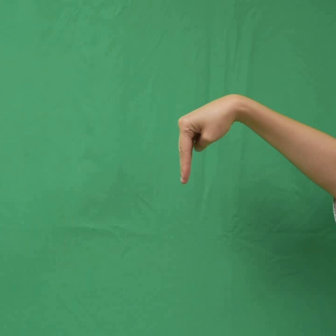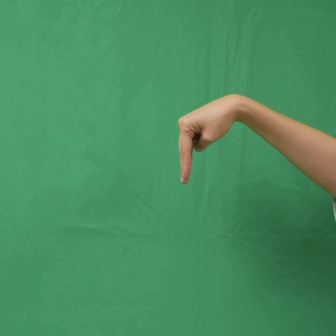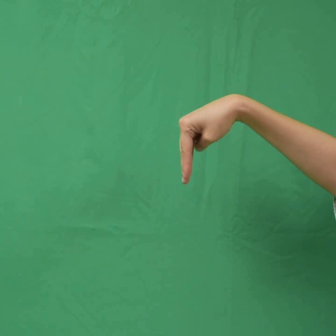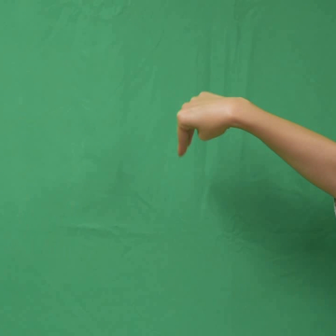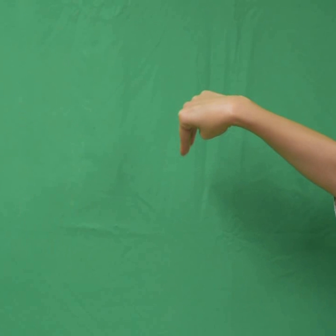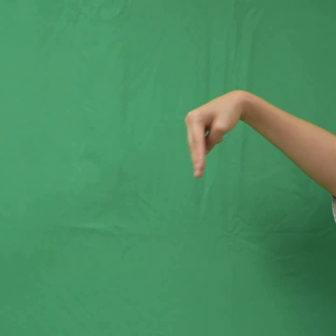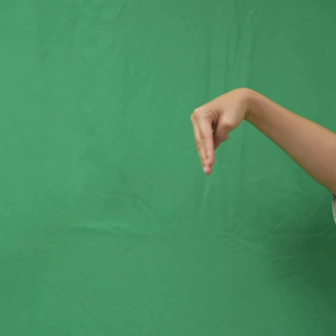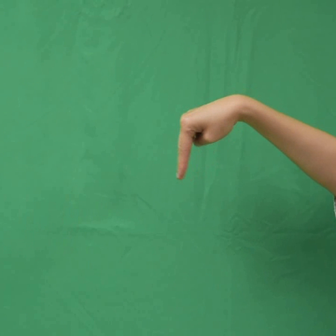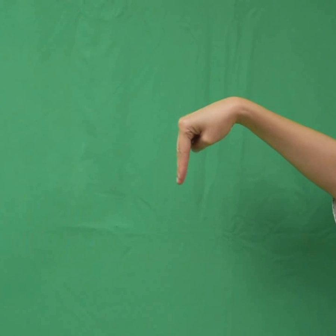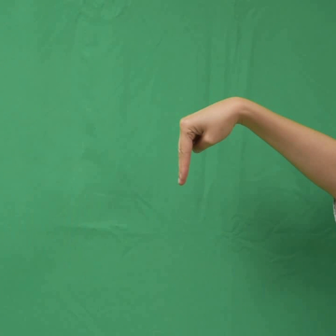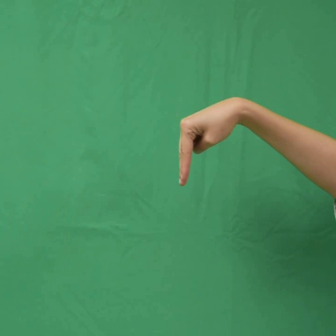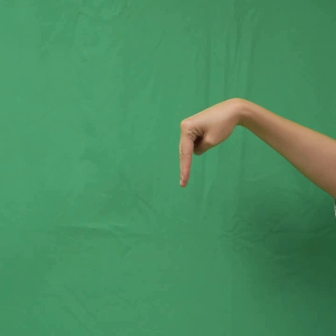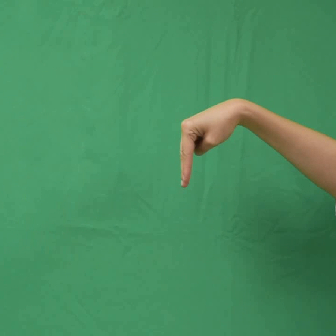Ñ